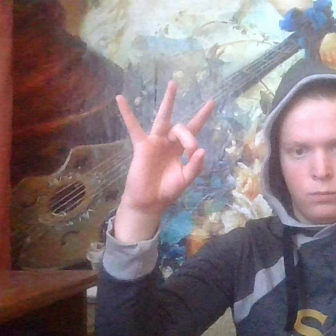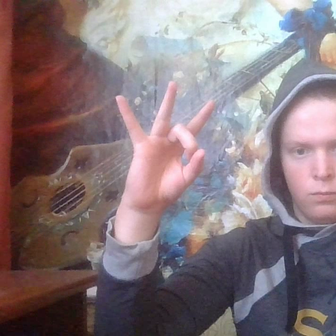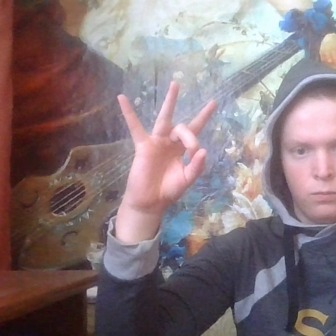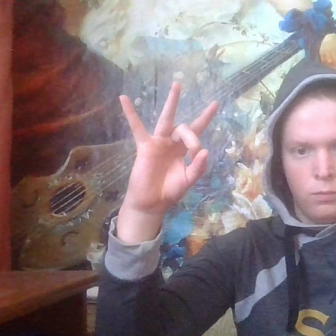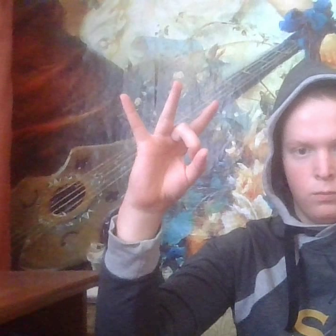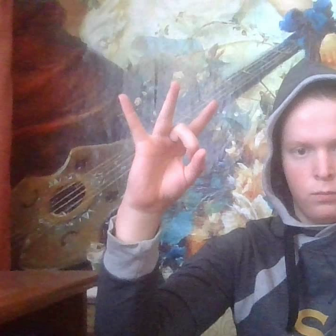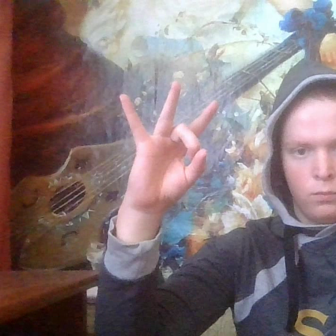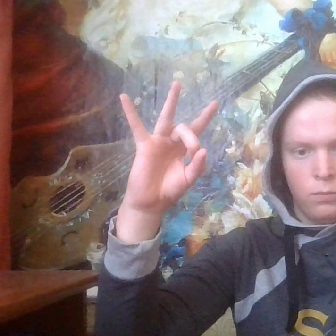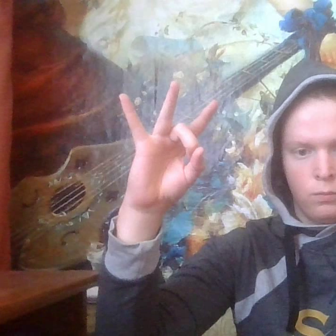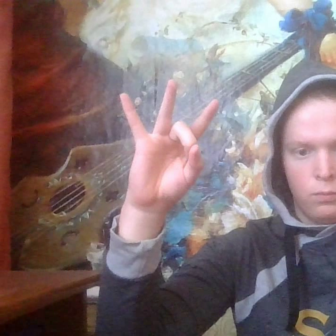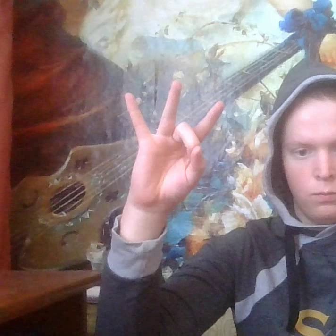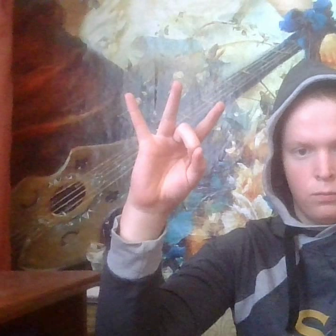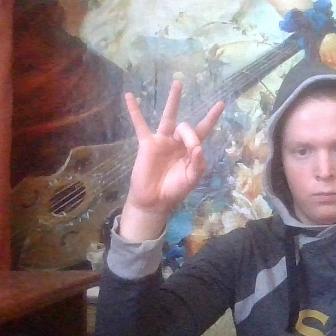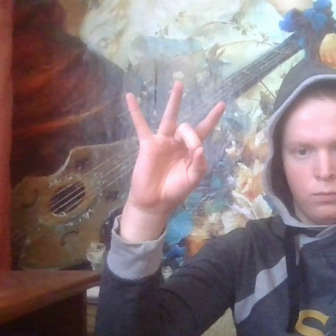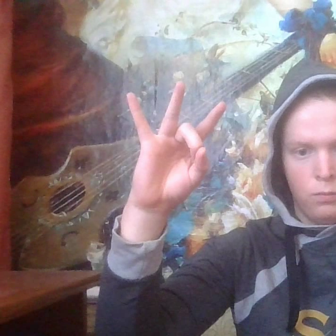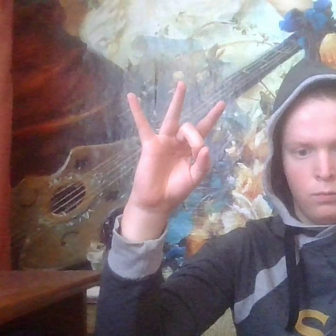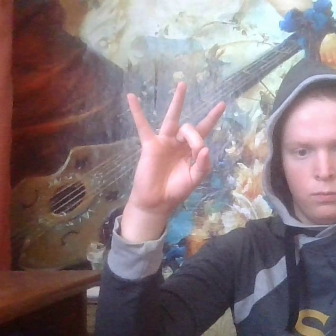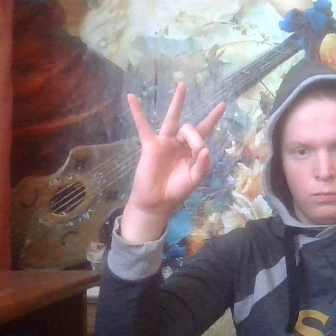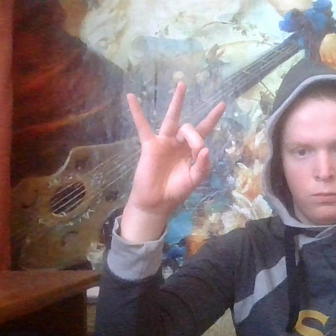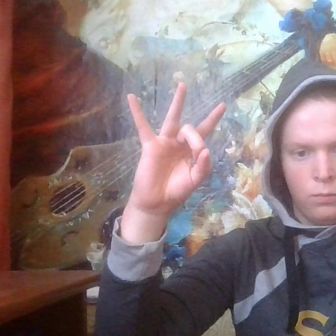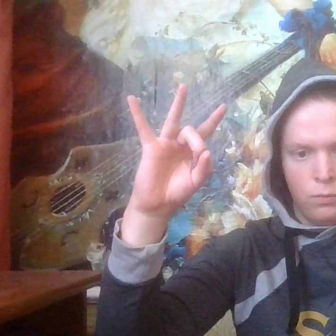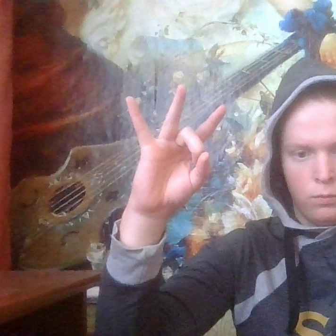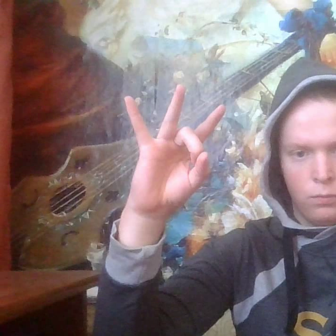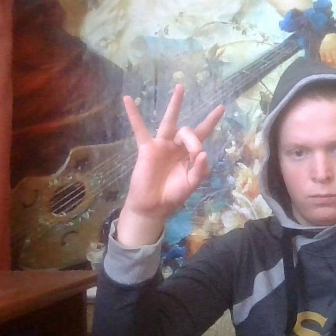Р